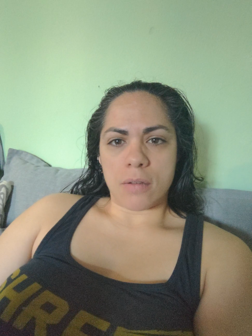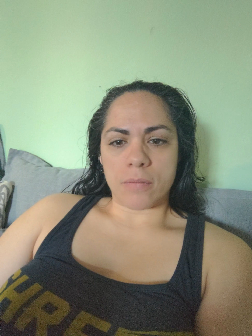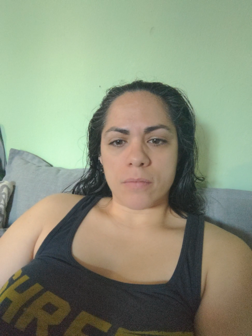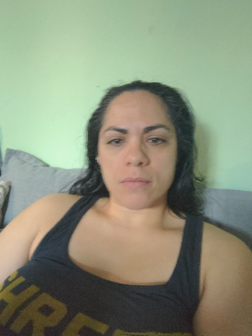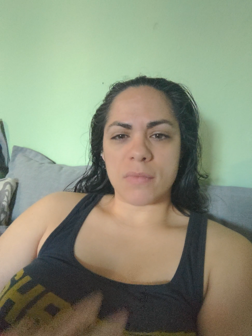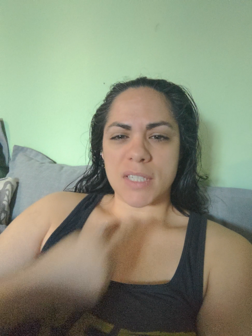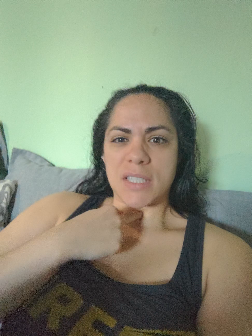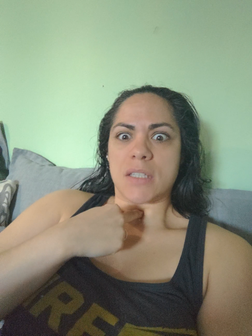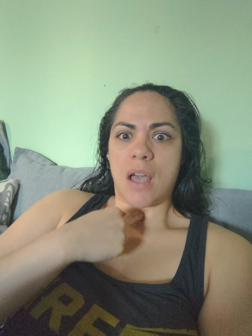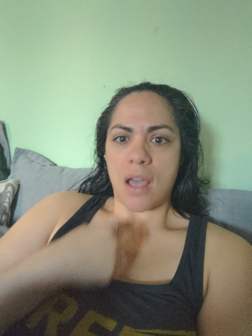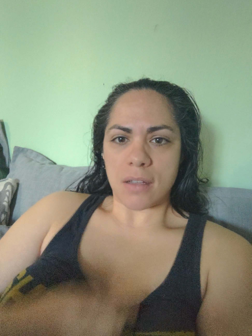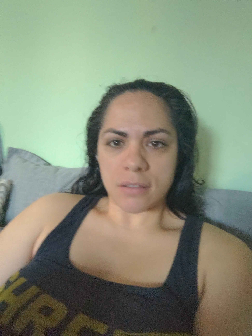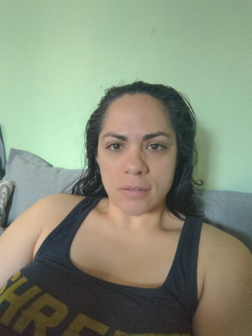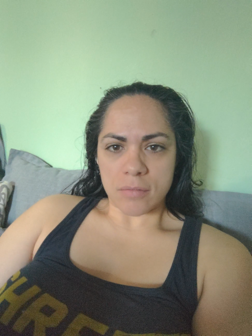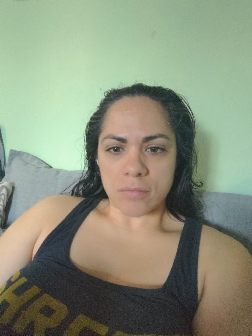stuck